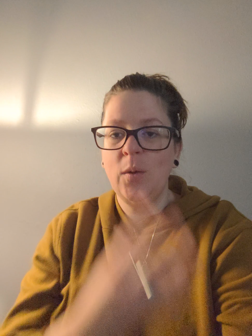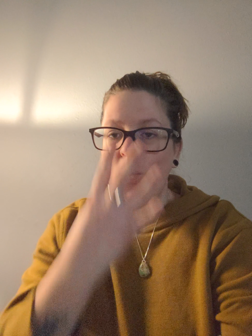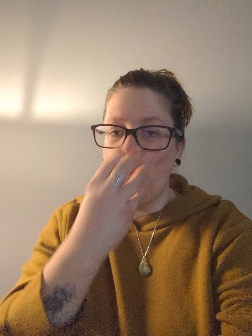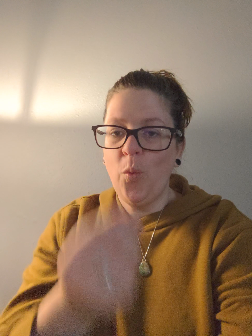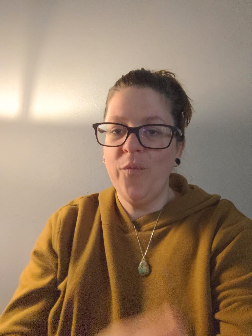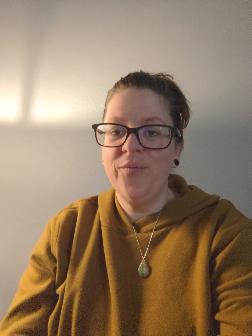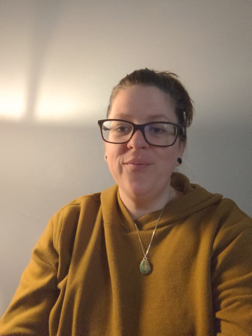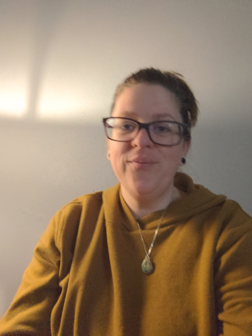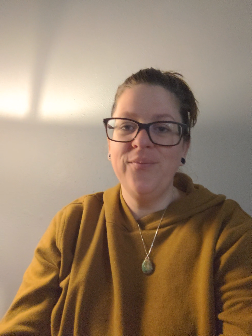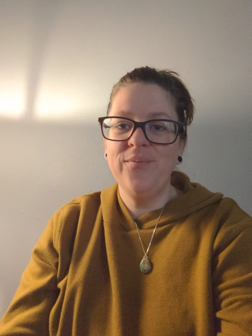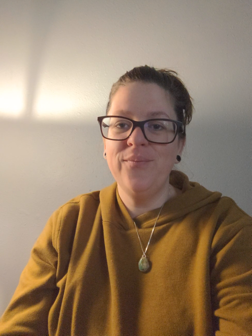wolf